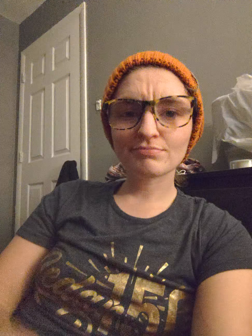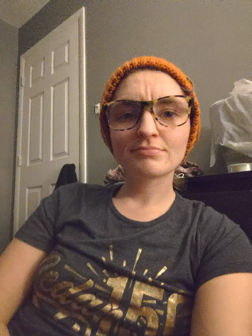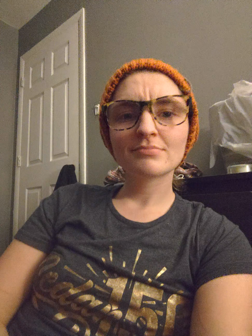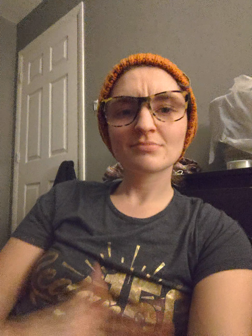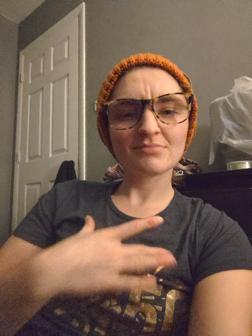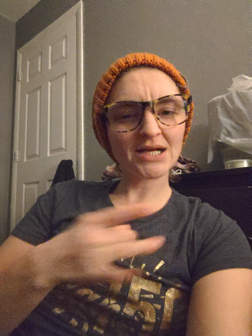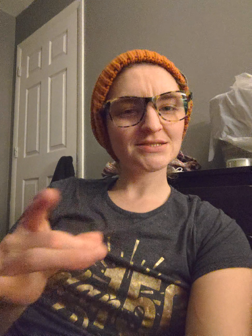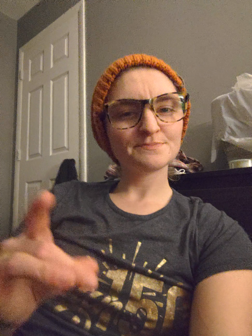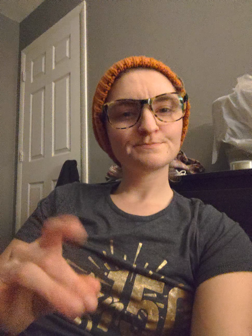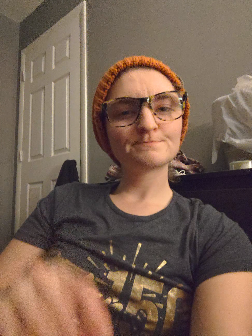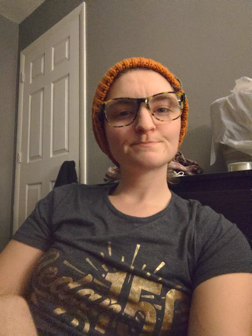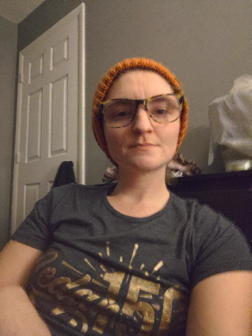like